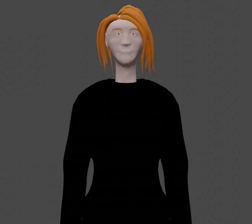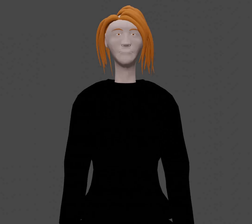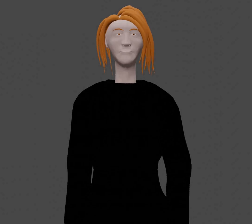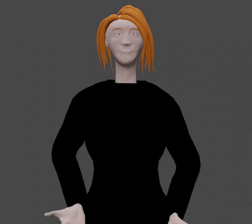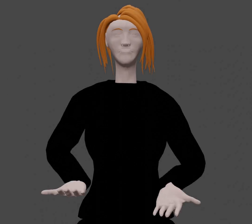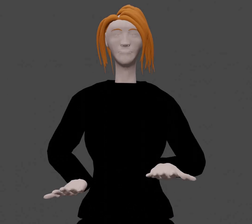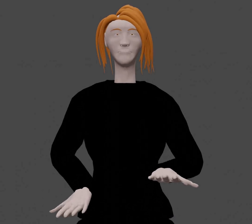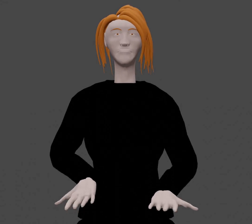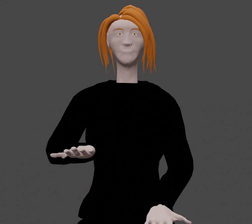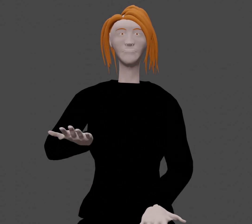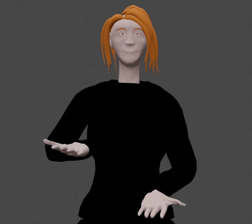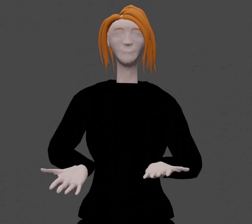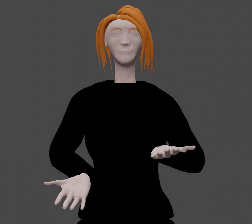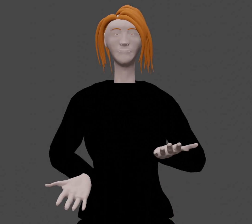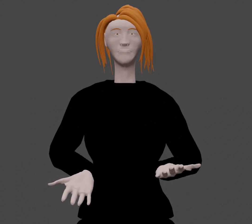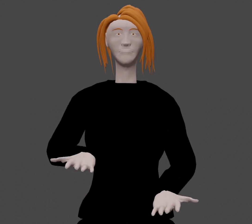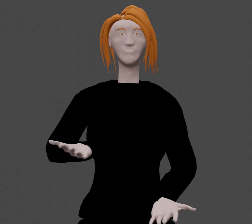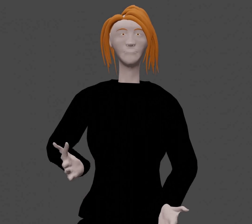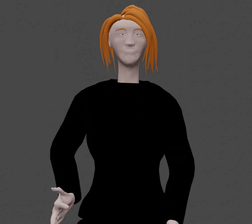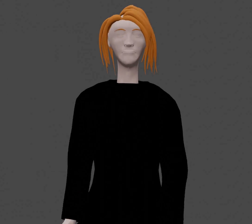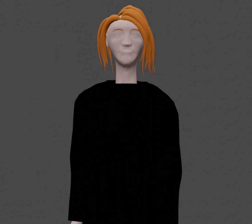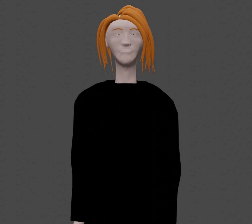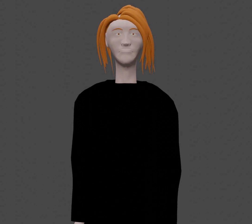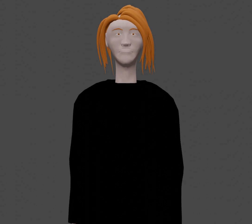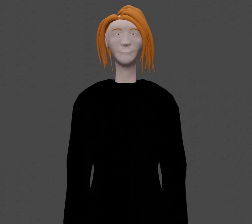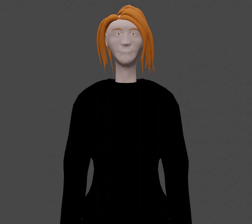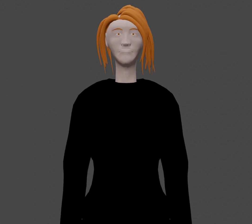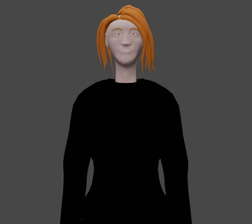At Risk